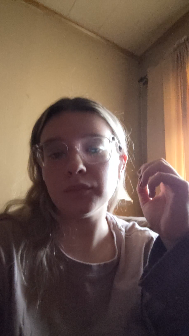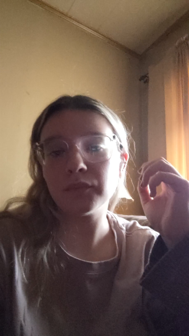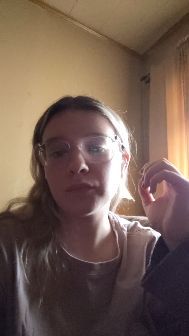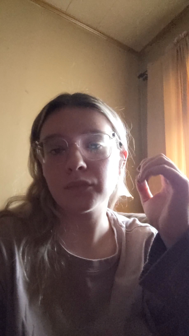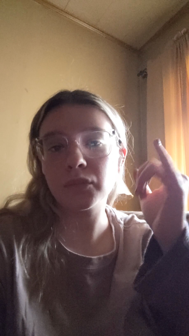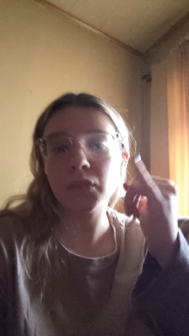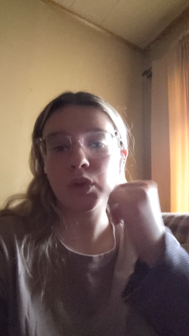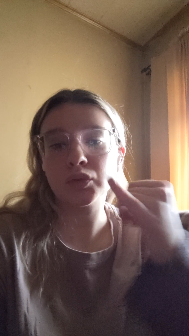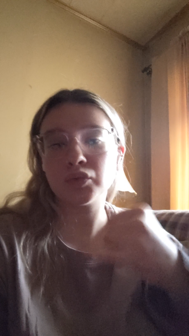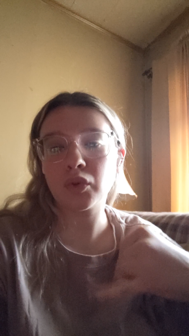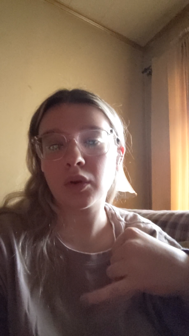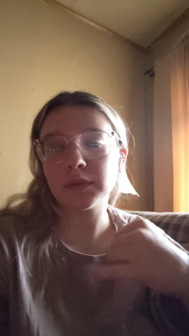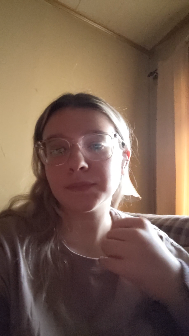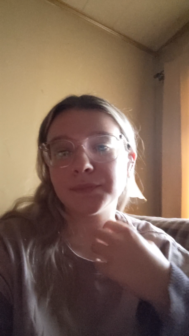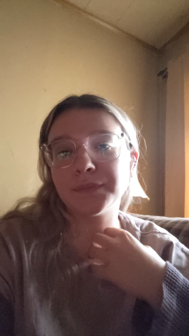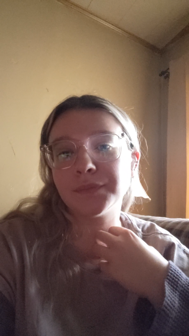draw